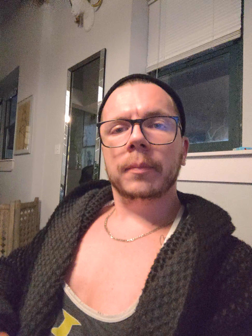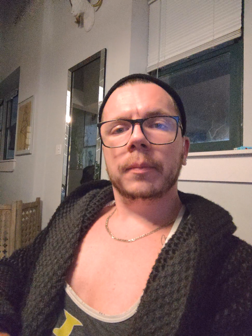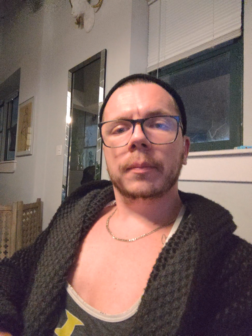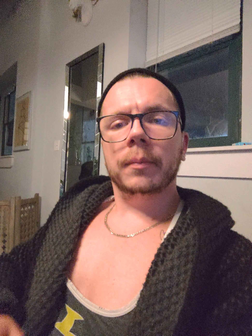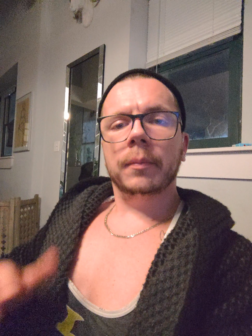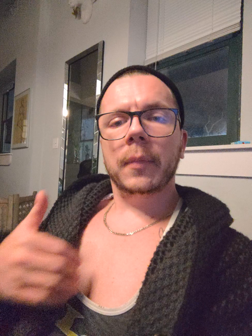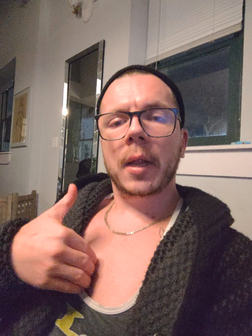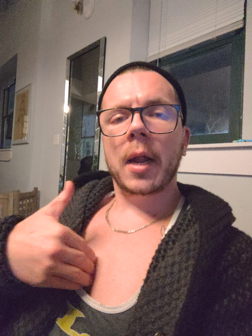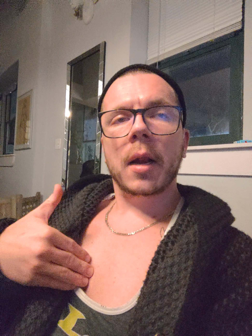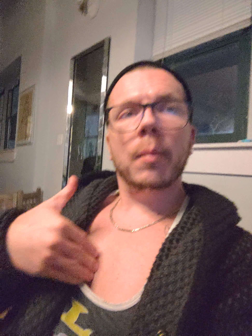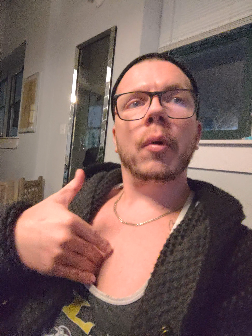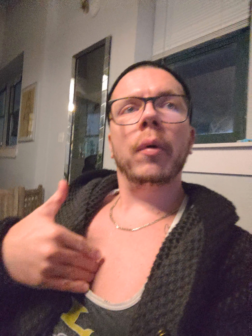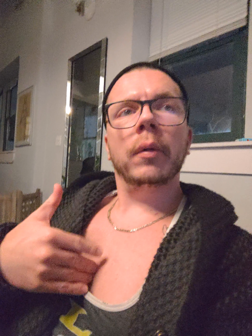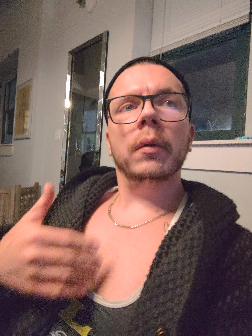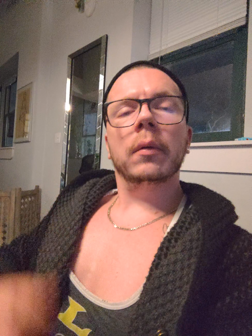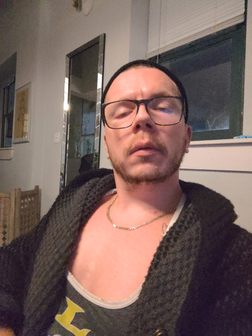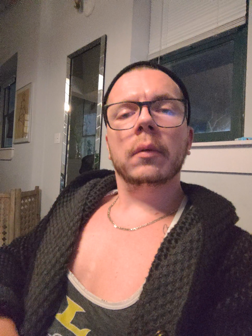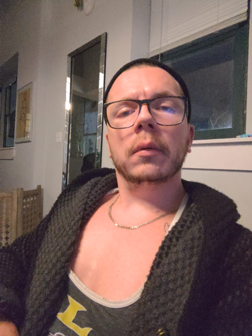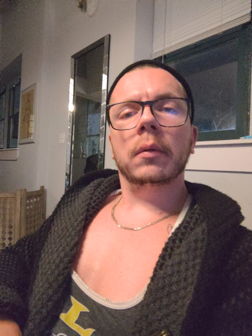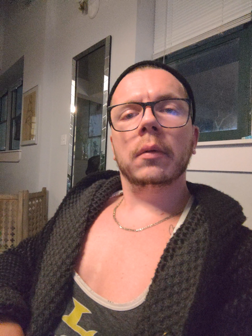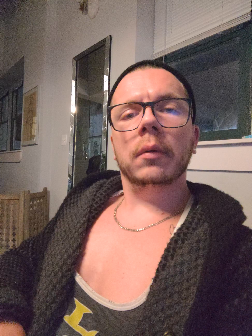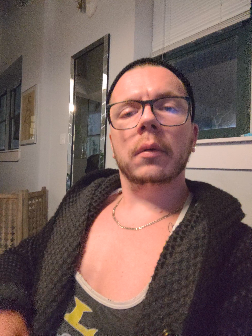animal